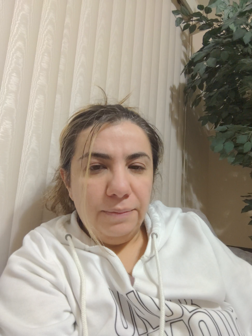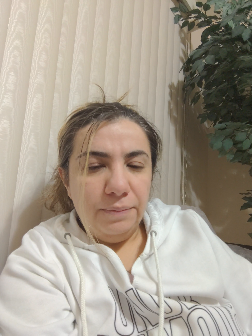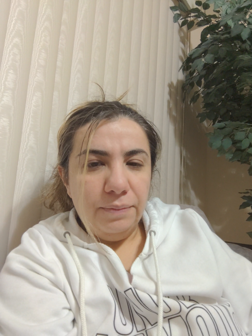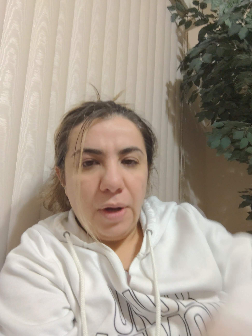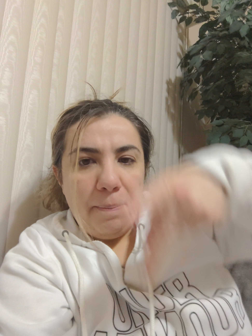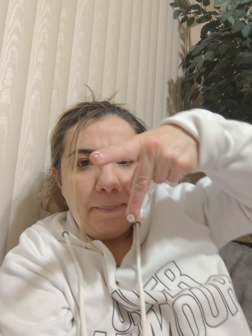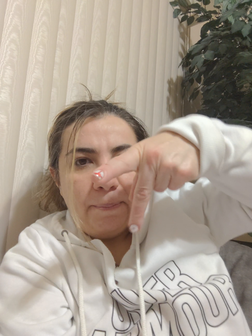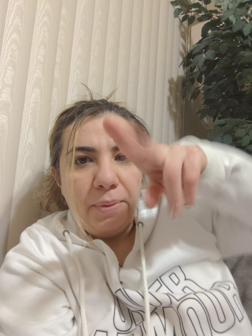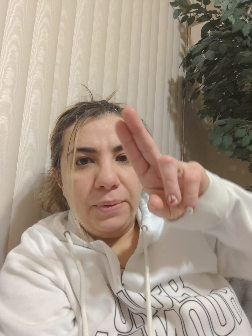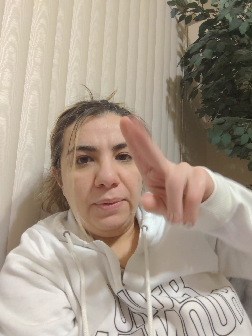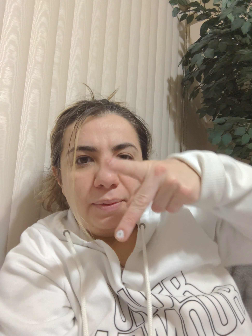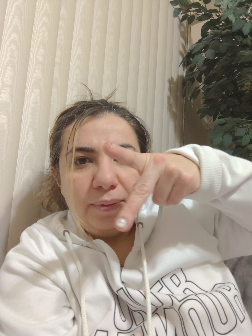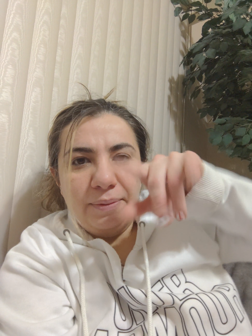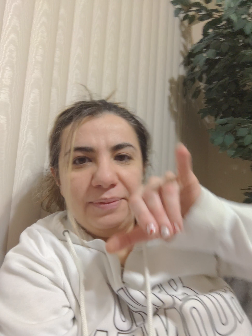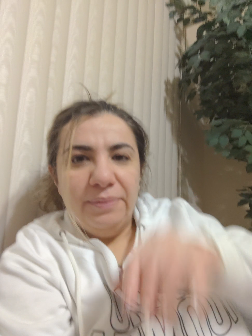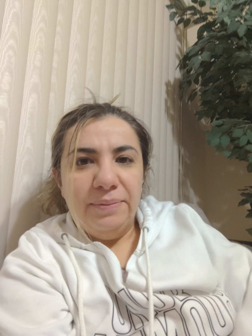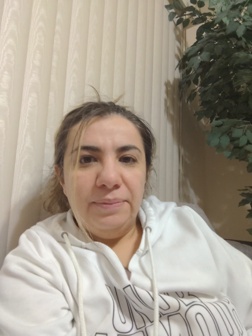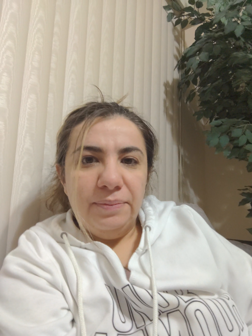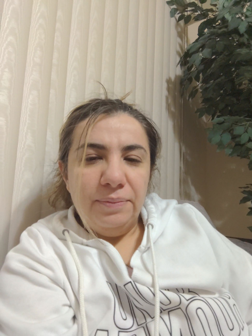puppy